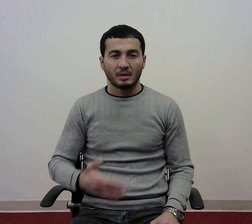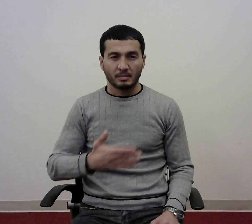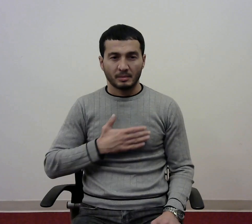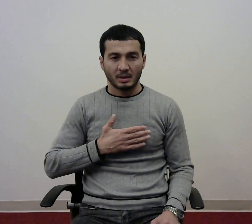mən